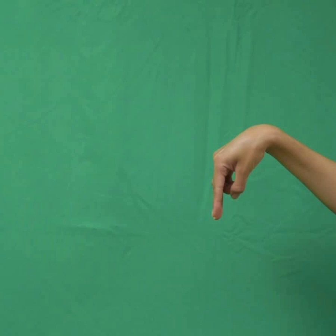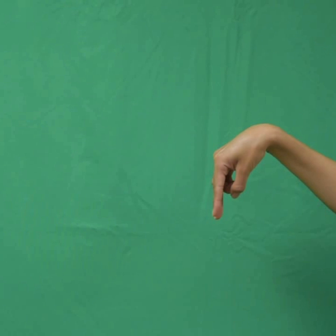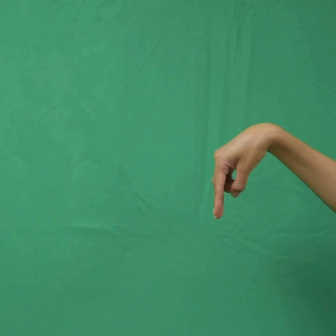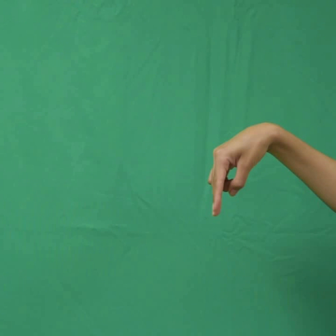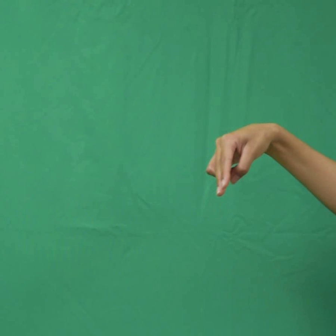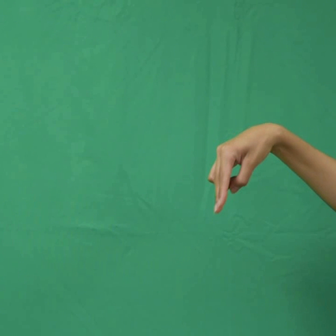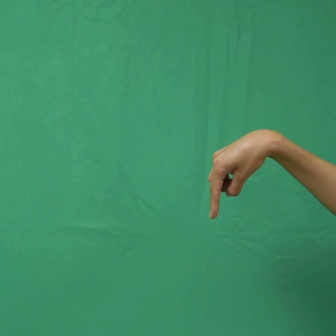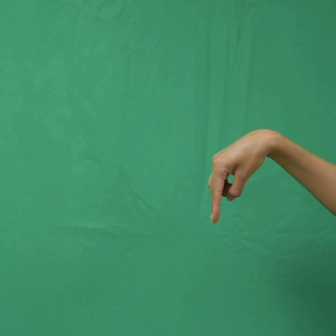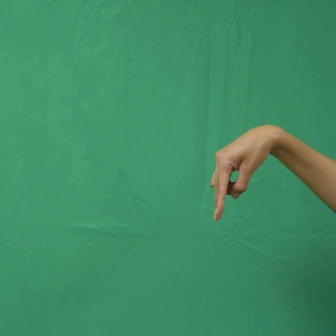Ñ